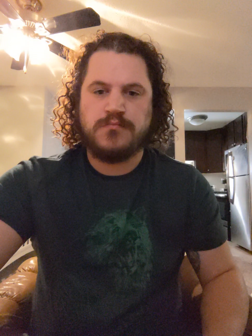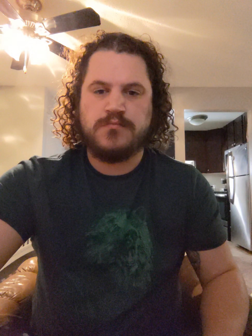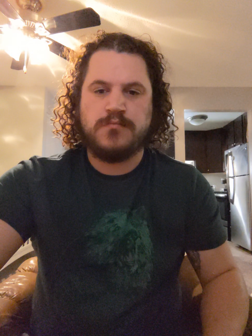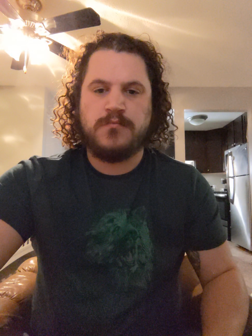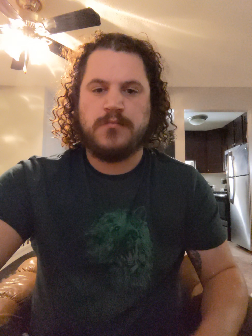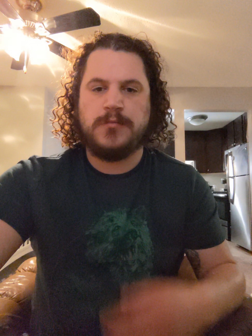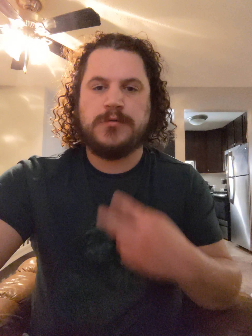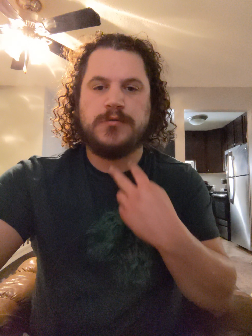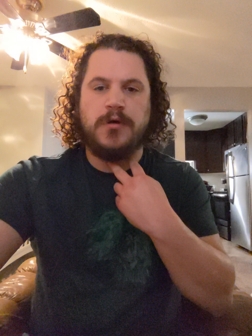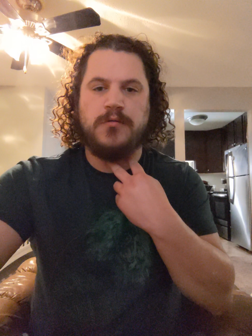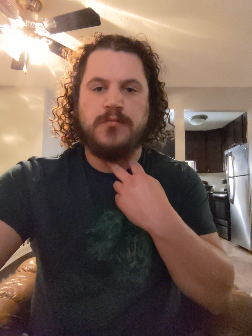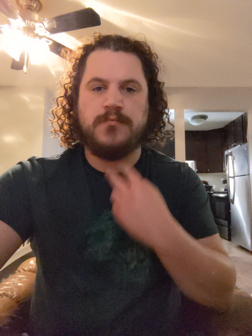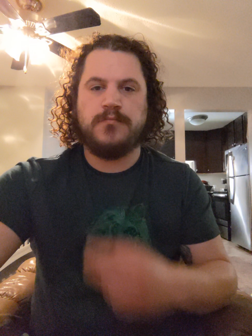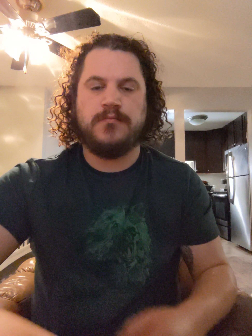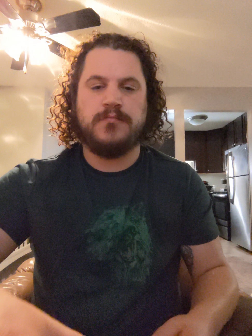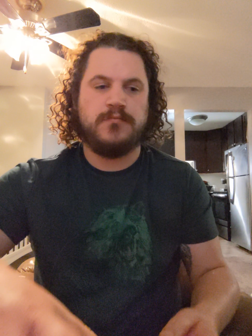stuck